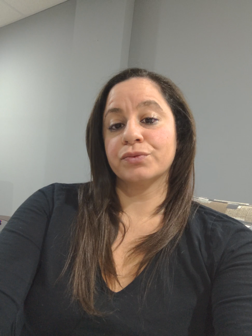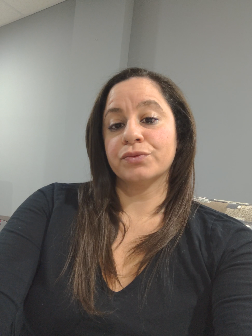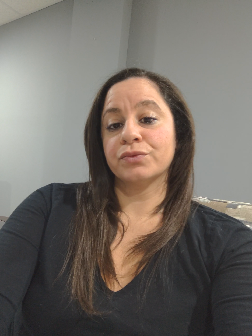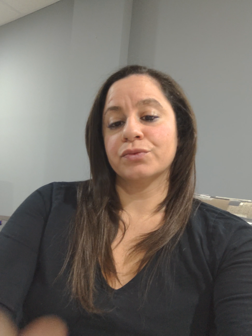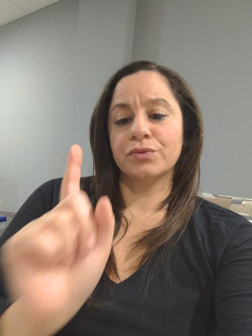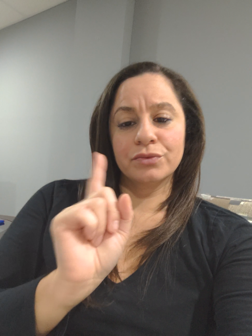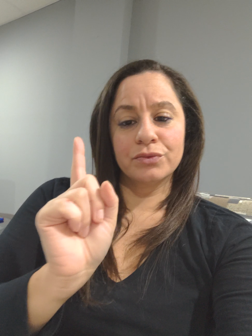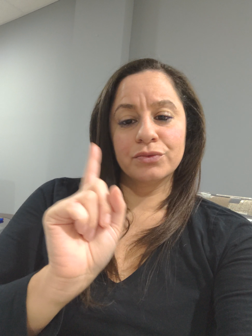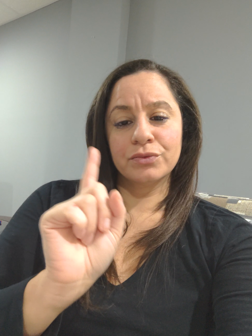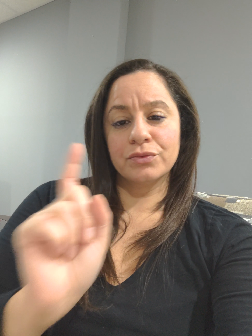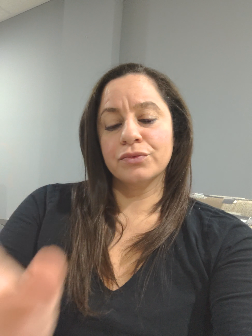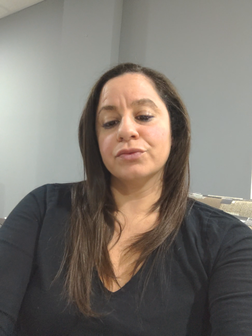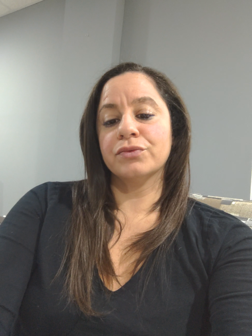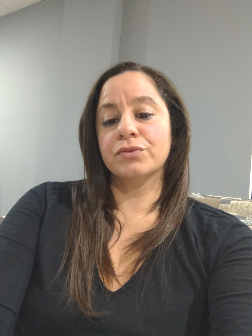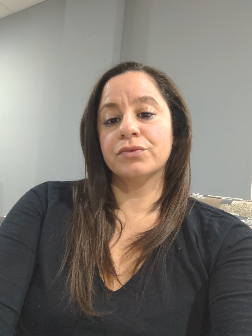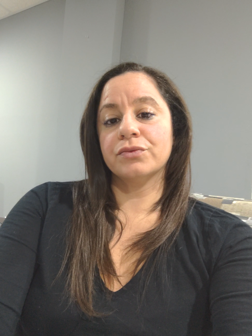where